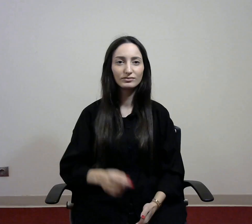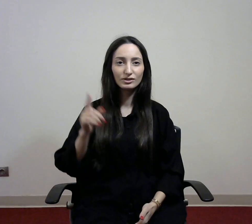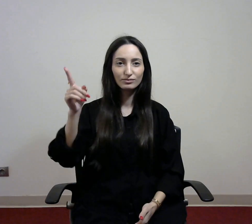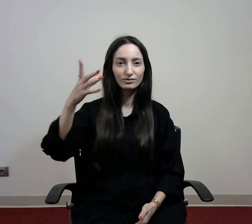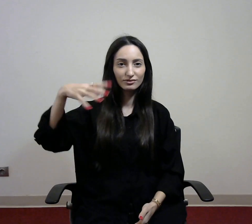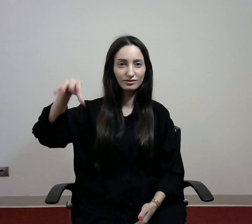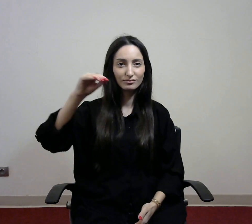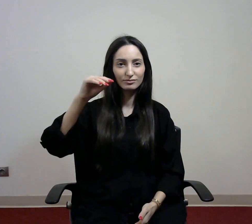onlar